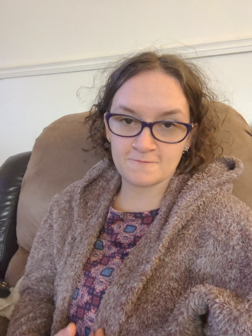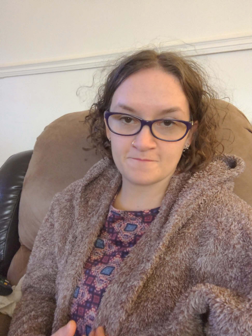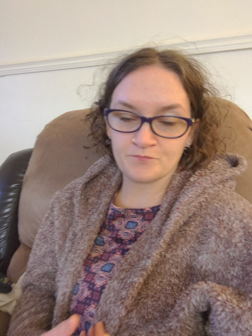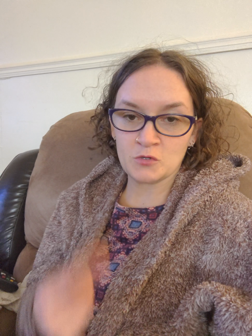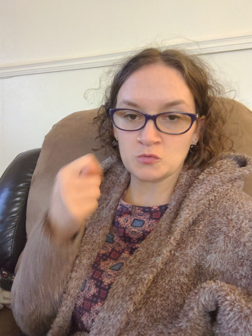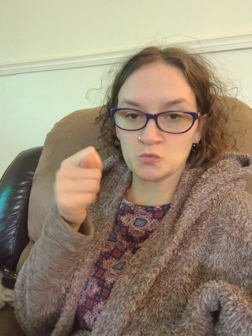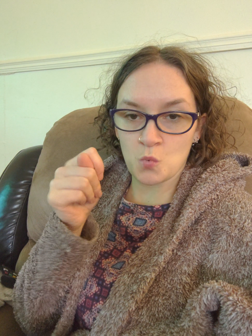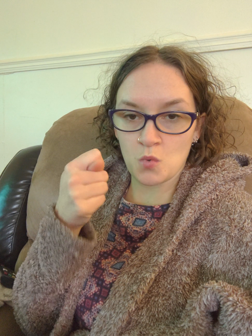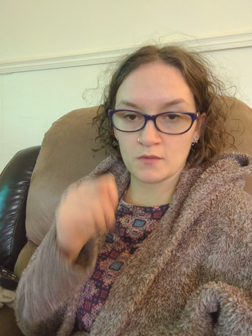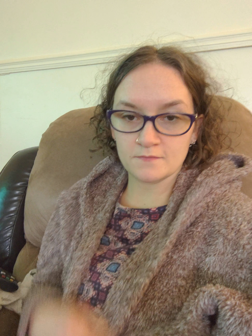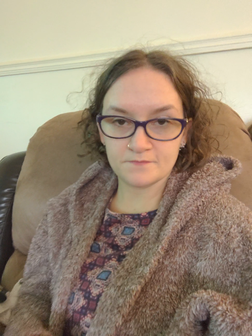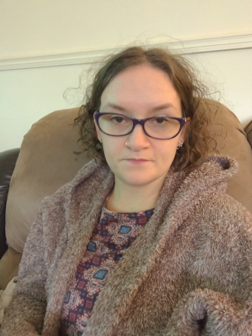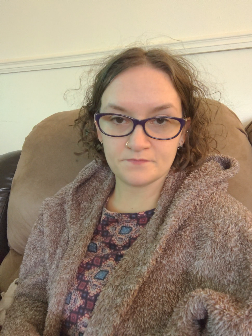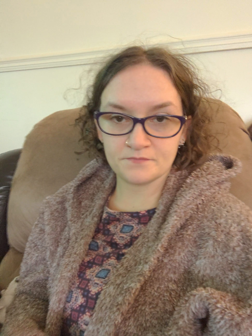toy